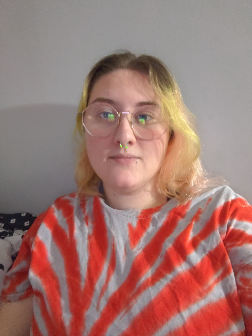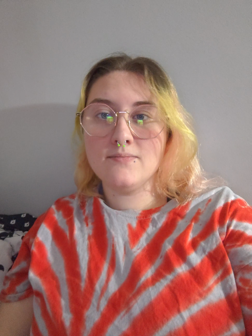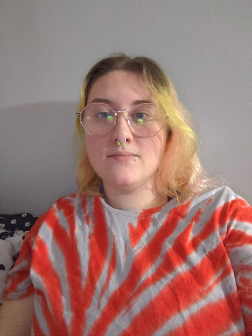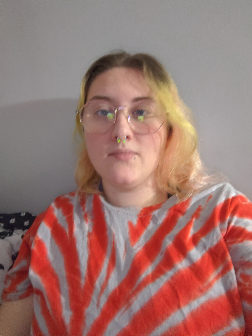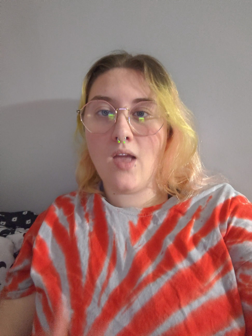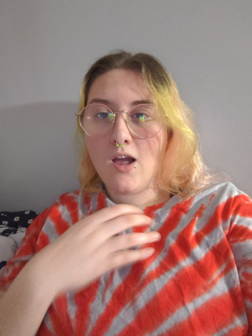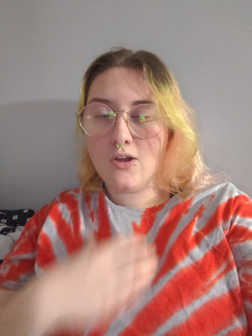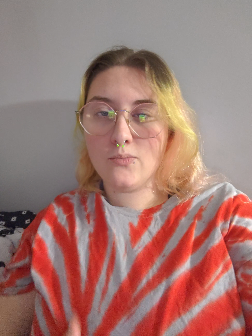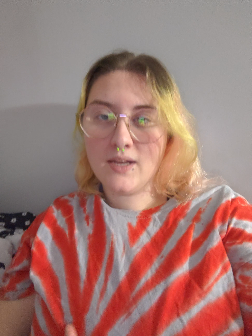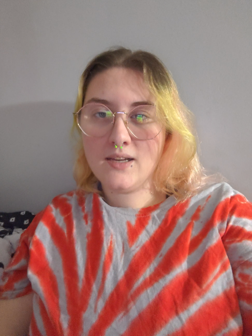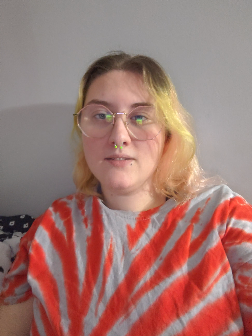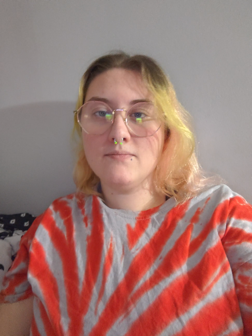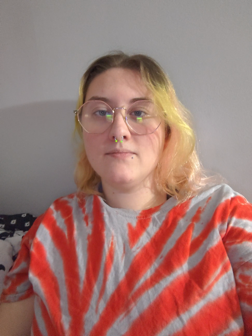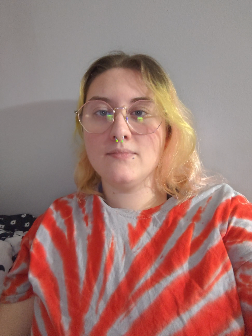hungry